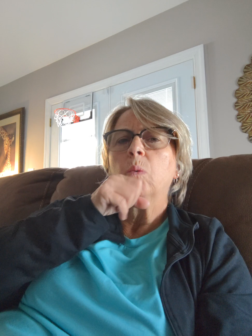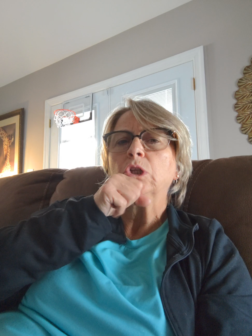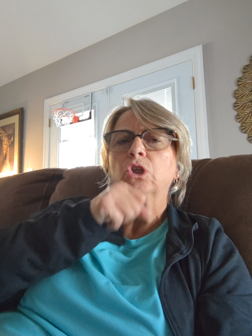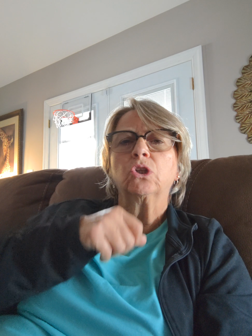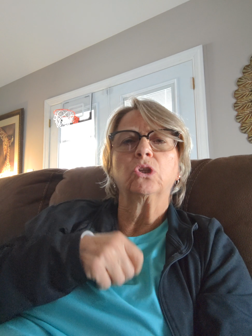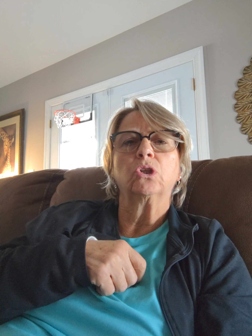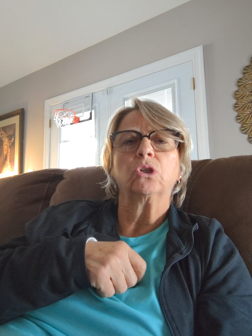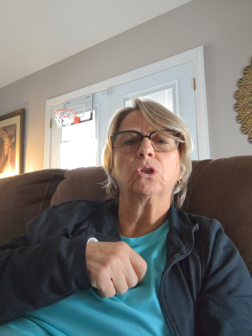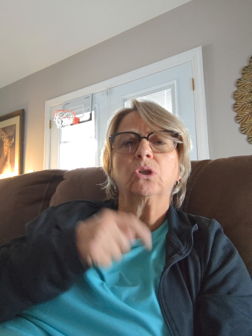orange